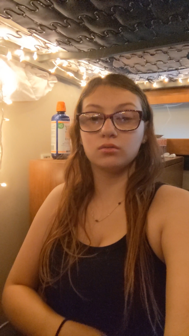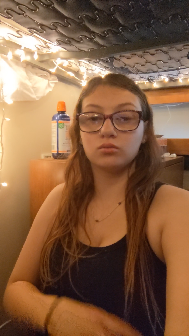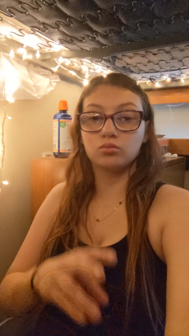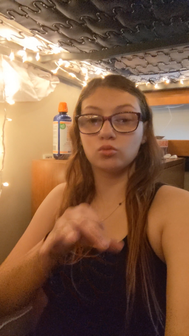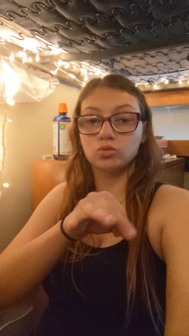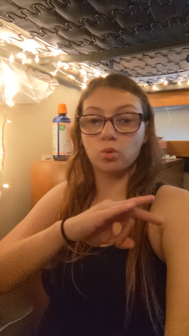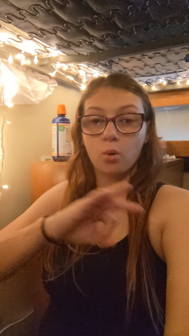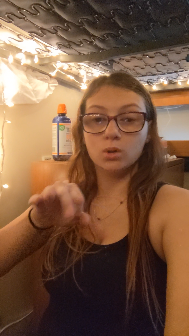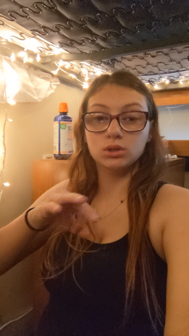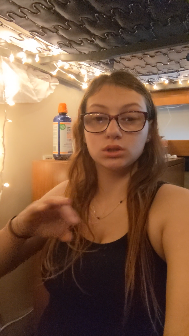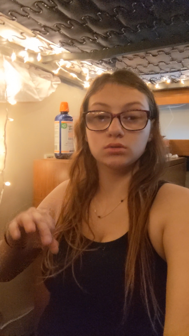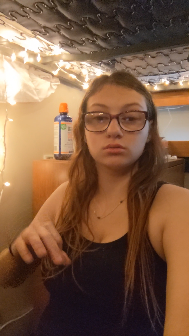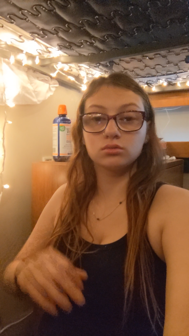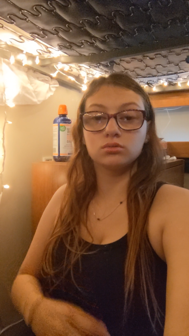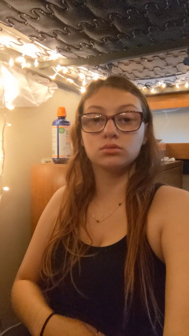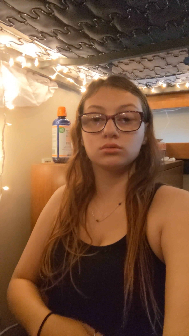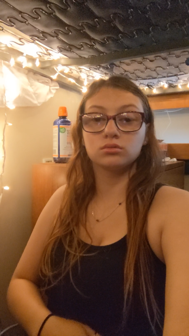hose